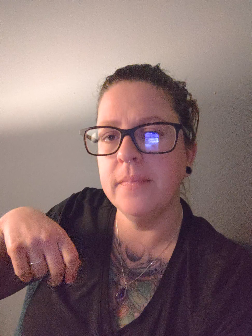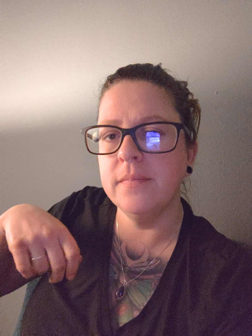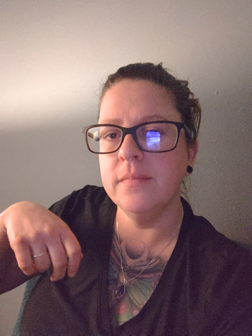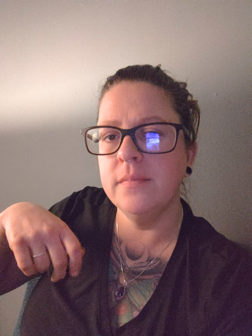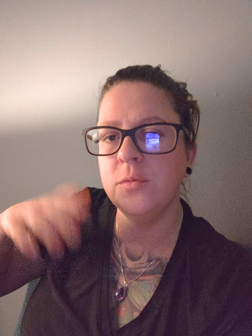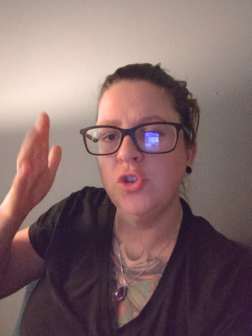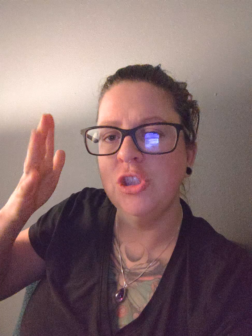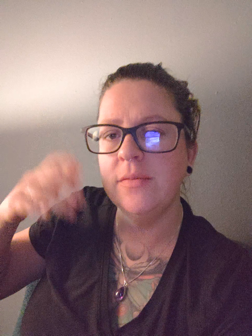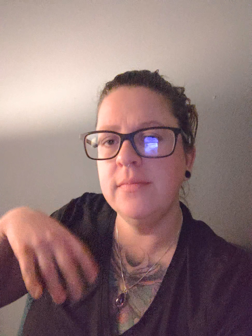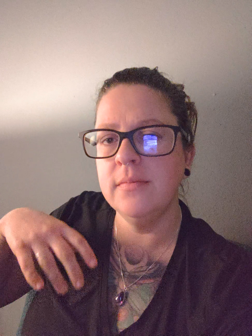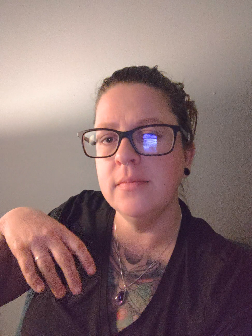tree